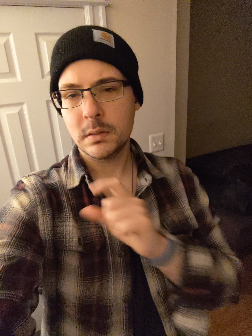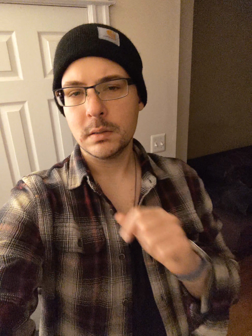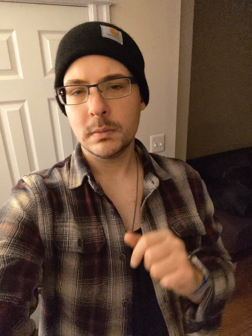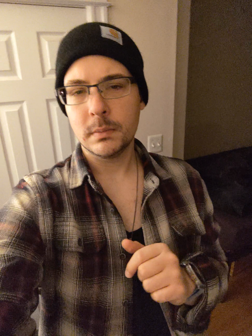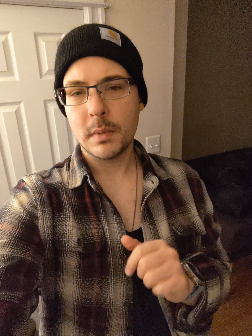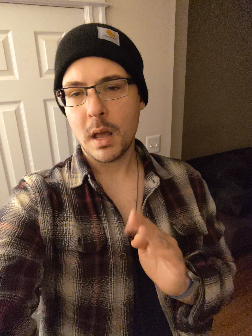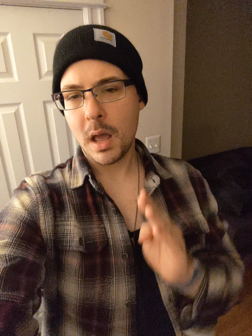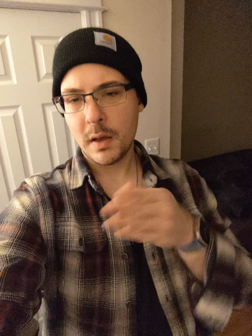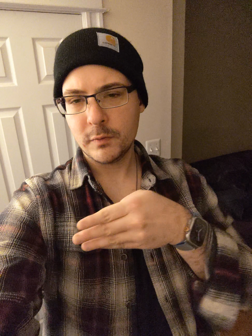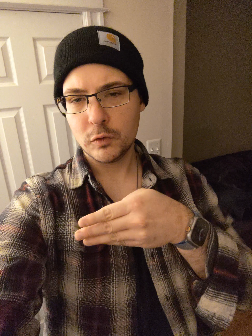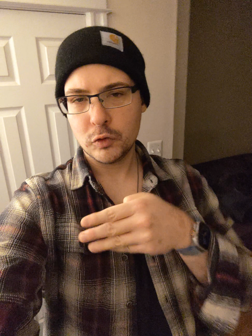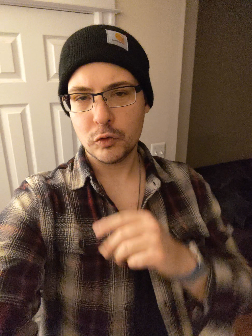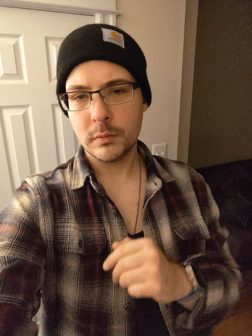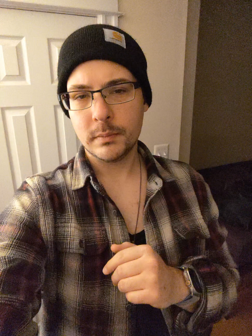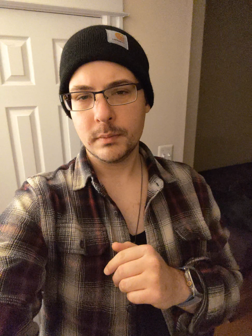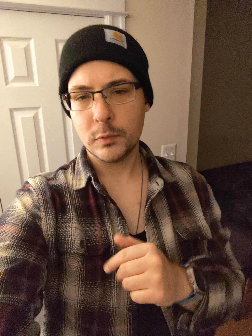after